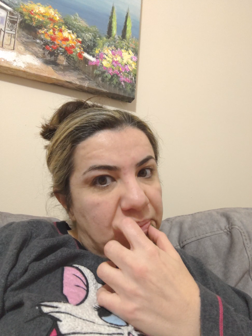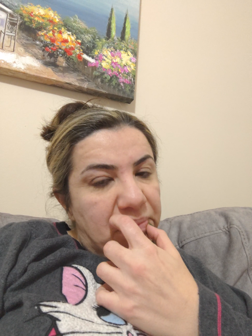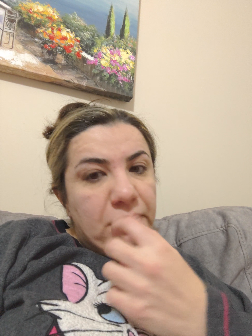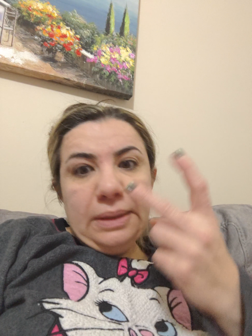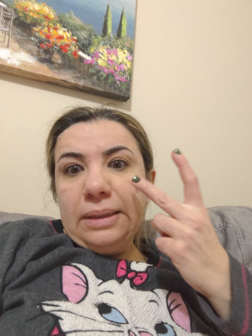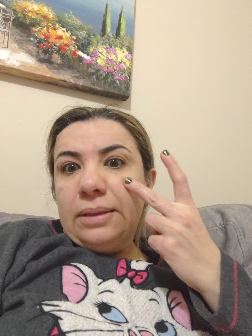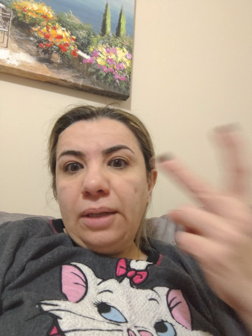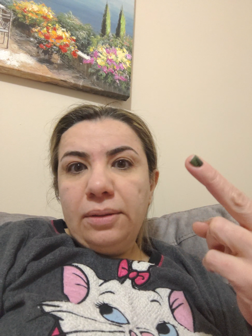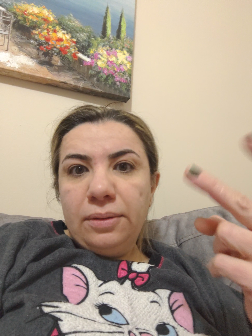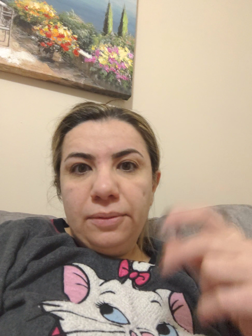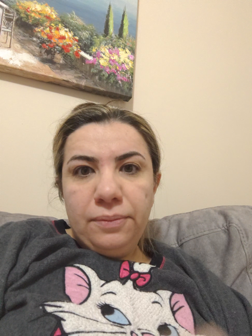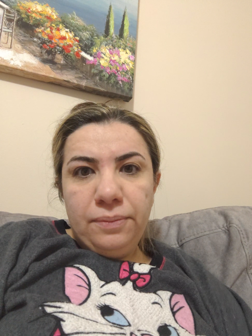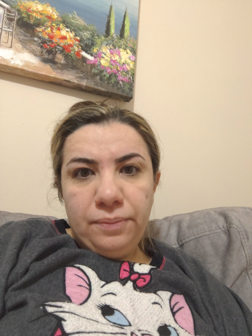see